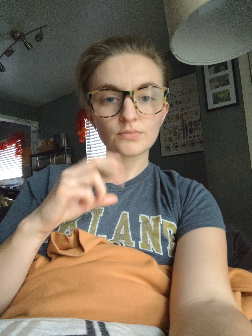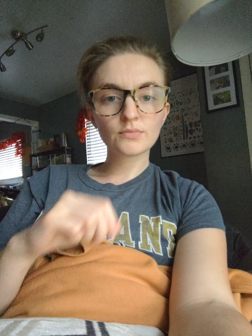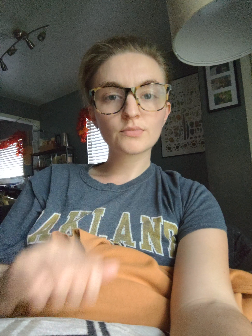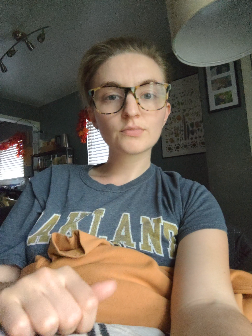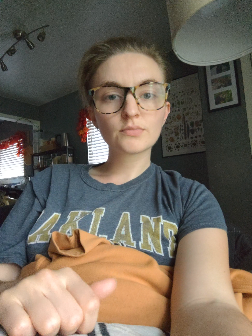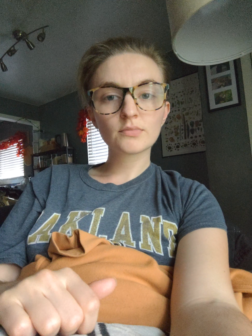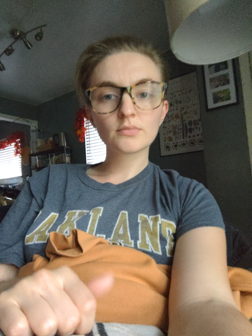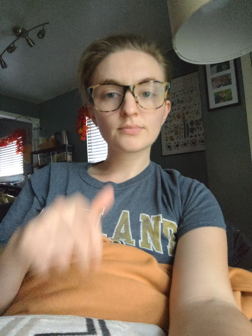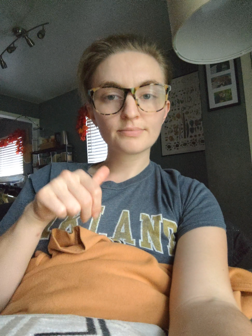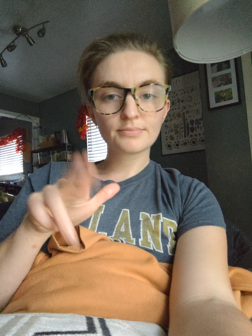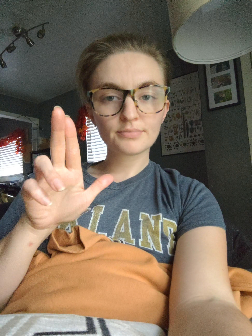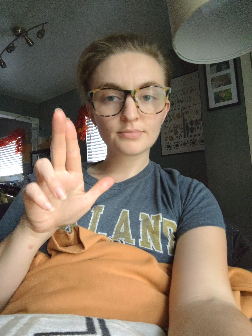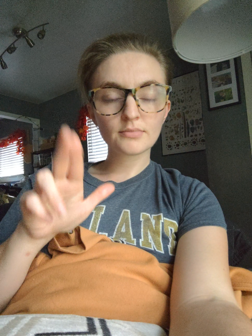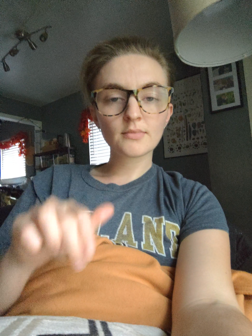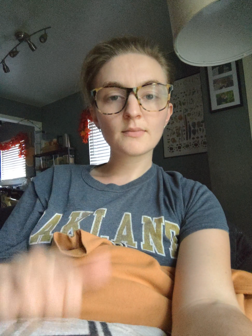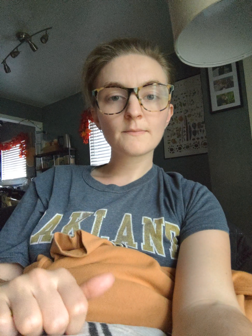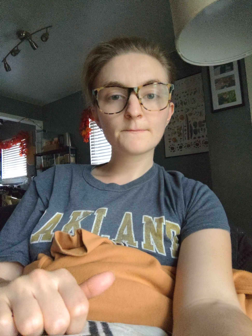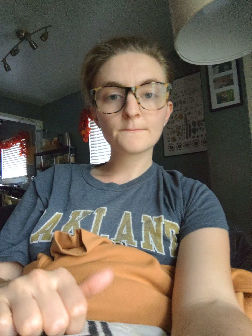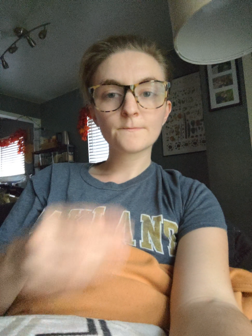lick